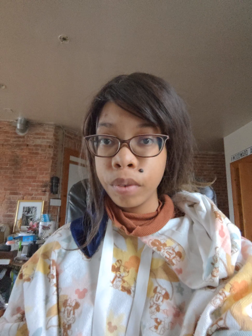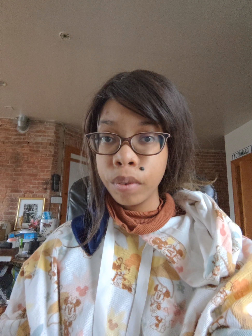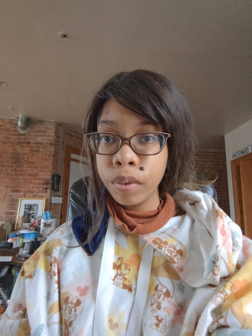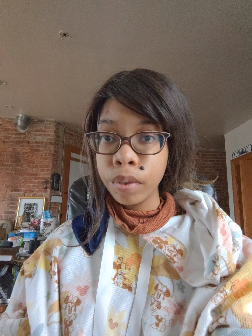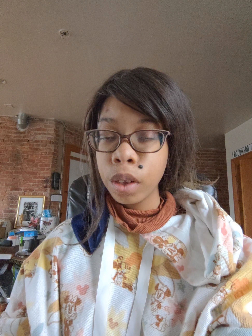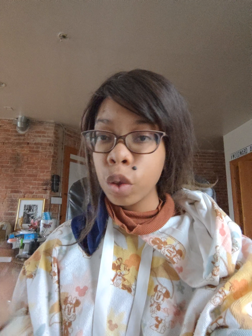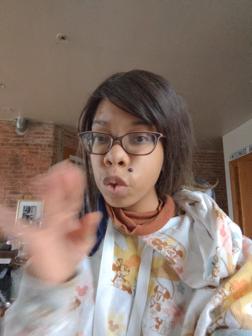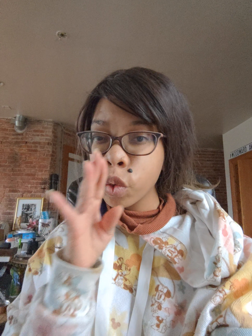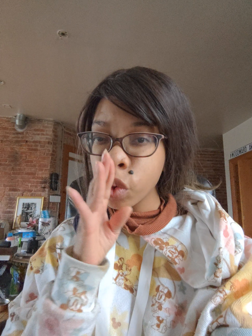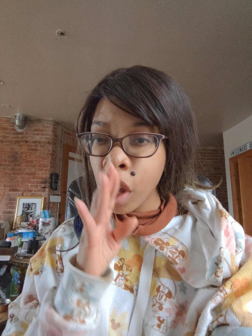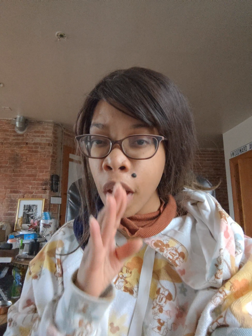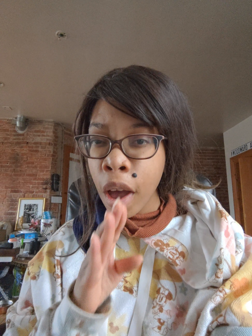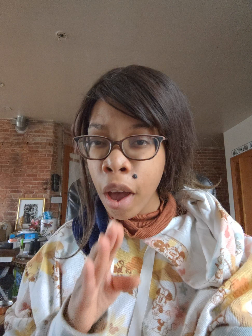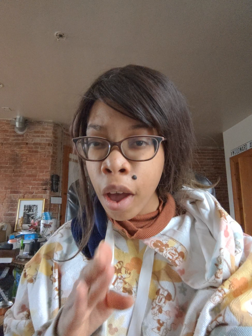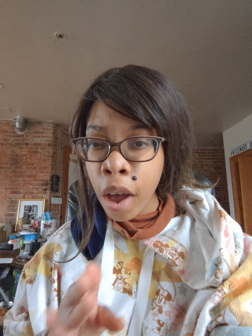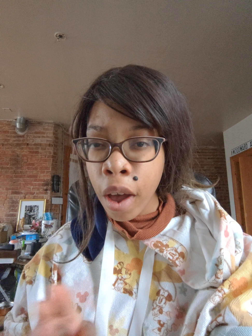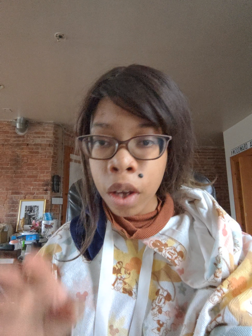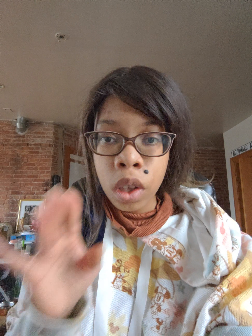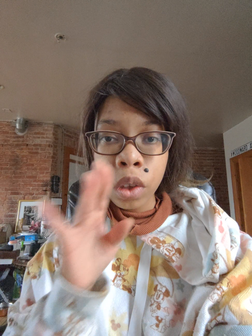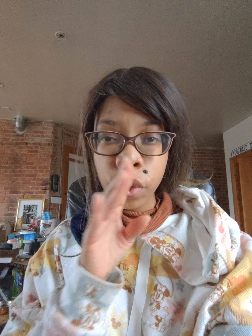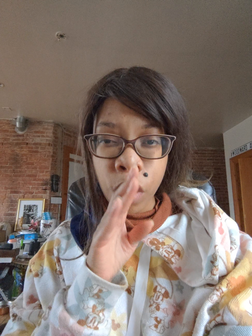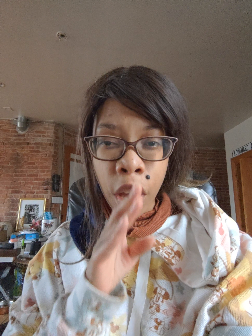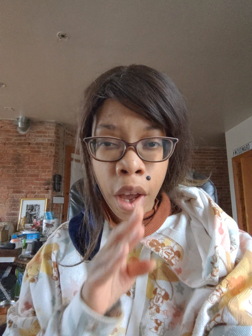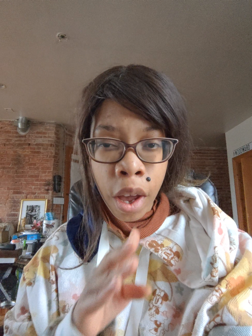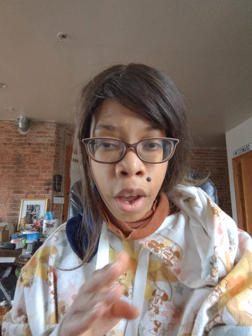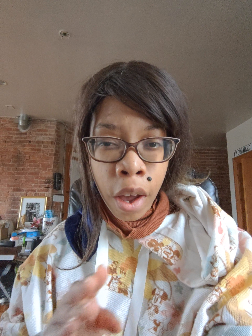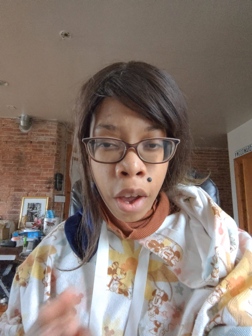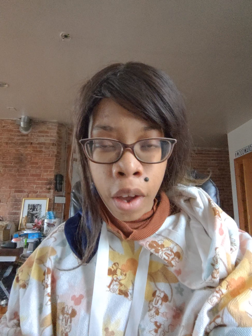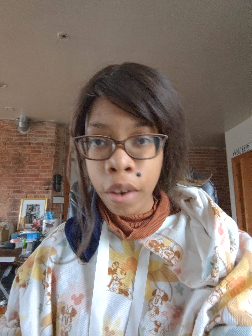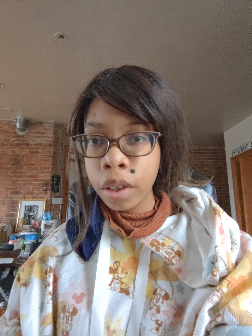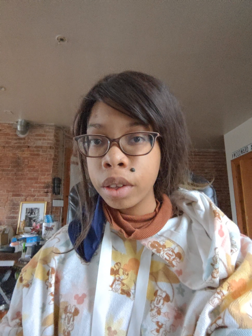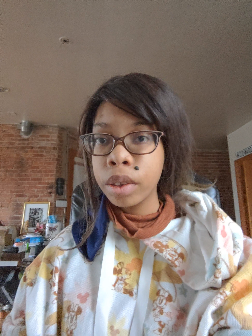quiet